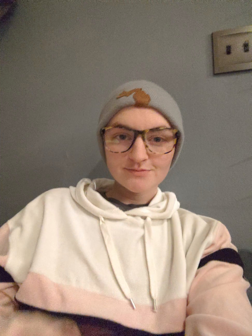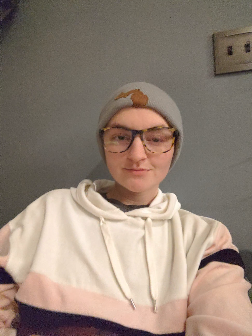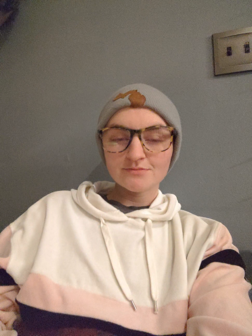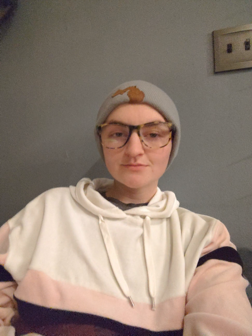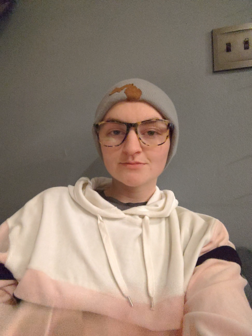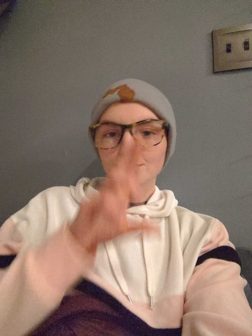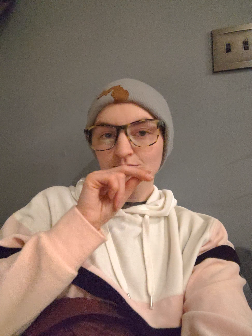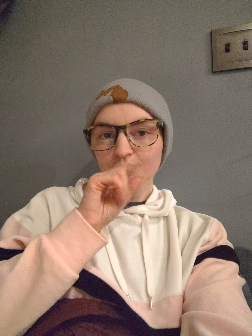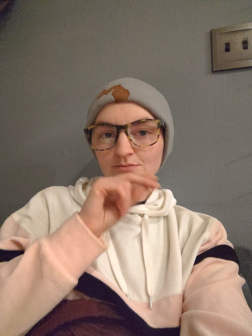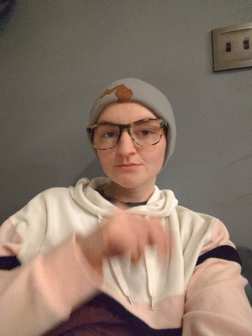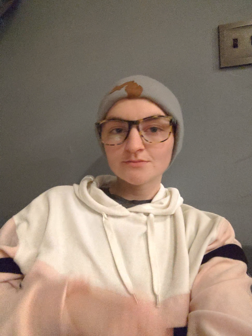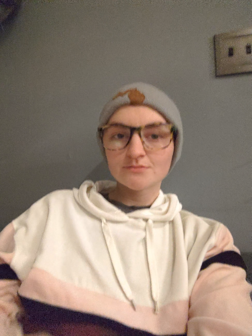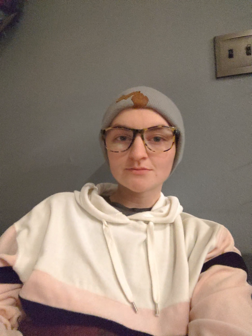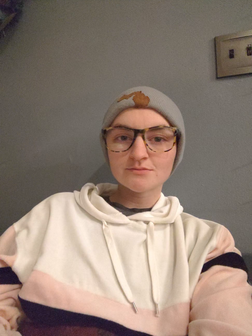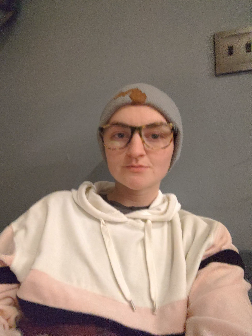goose